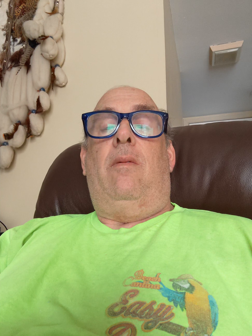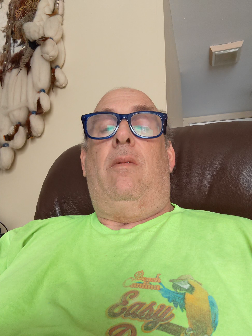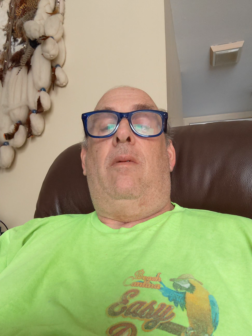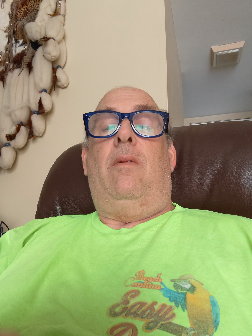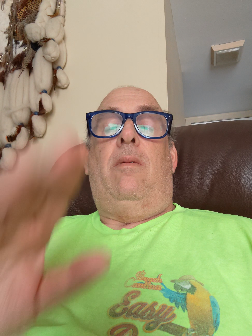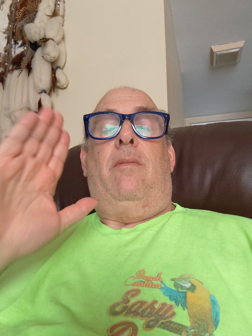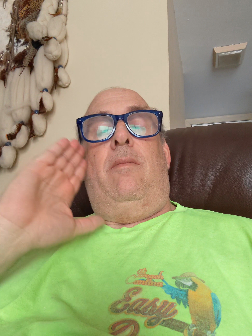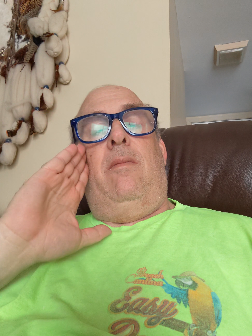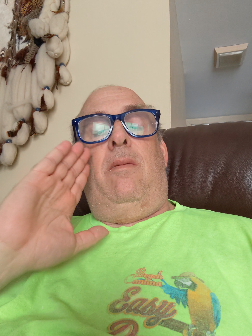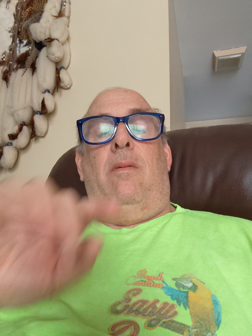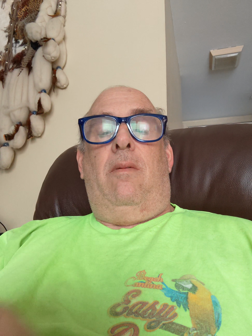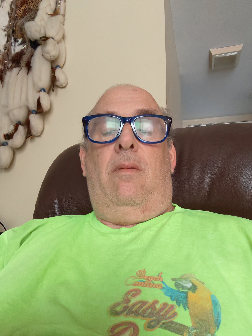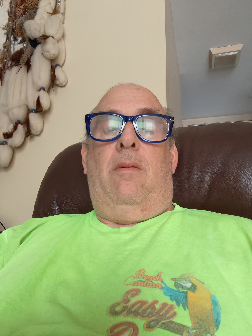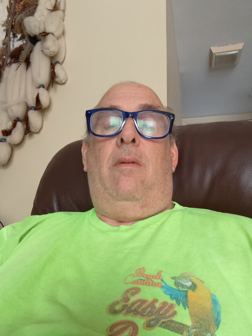bed